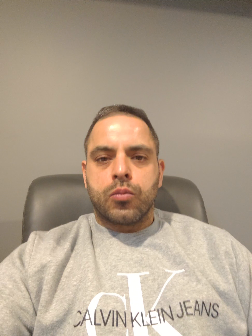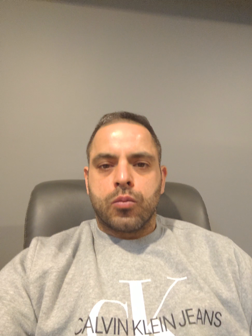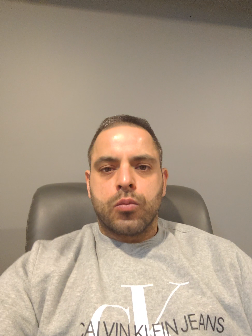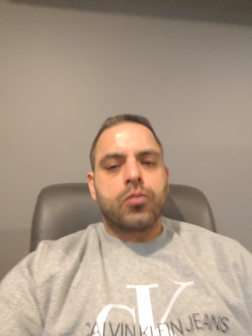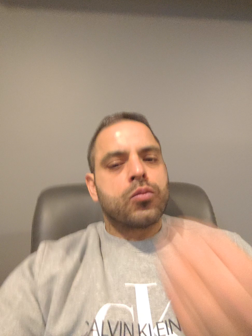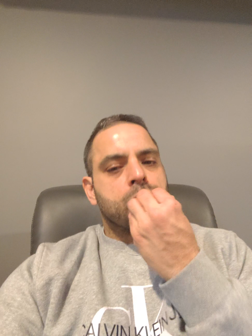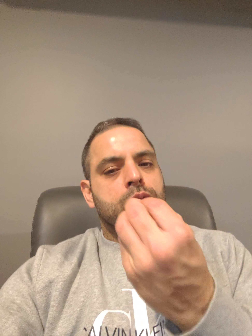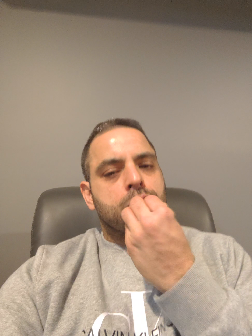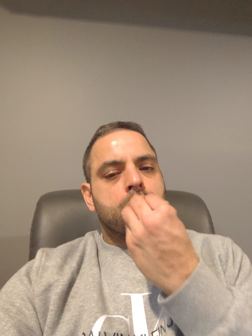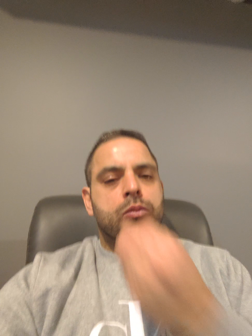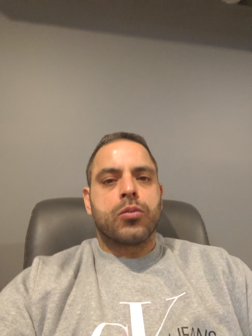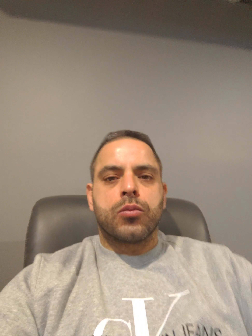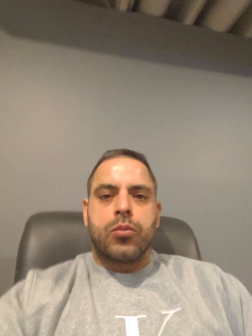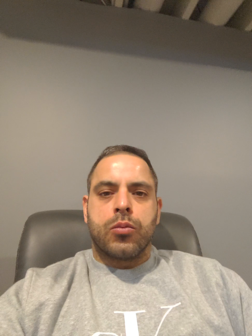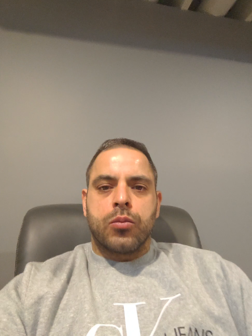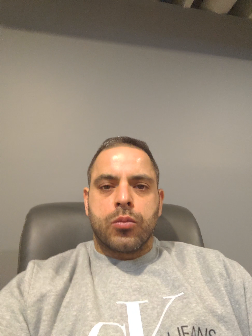snack